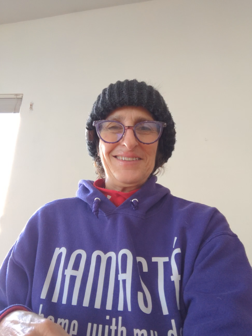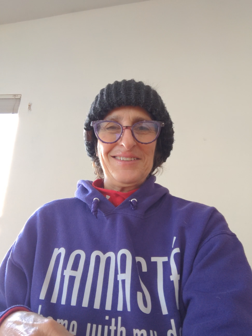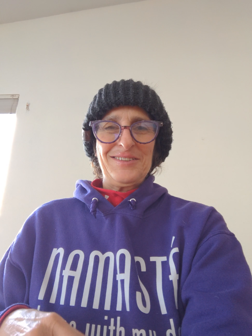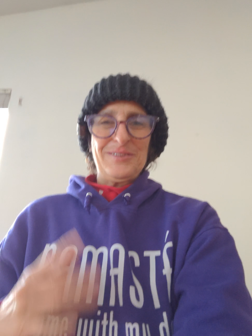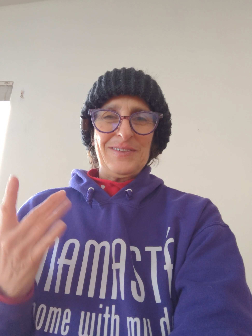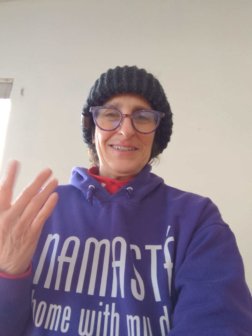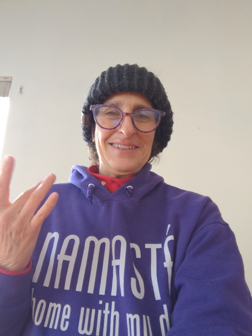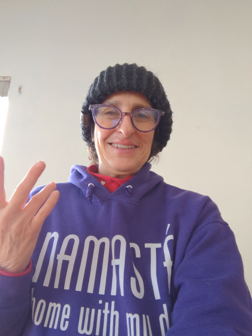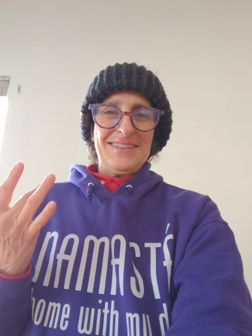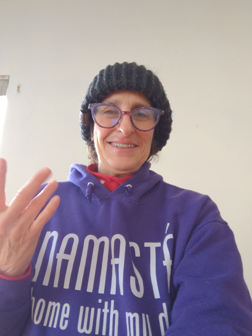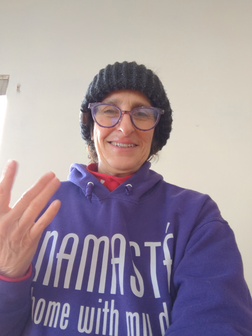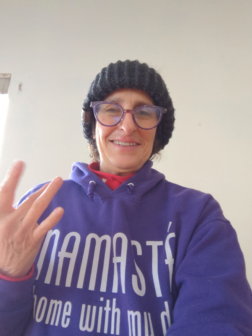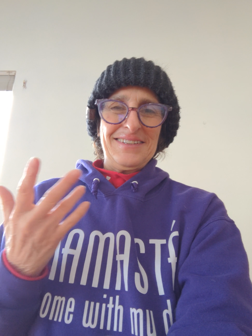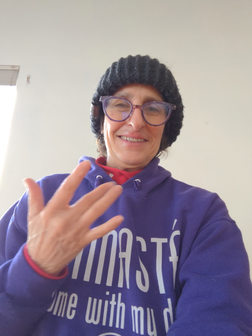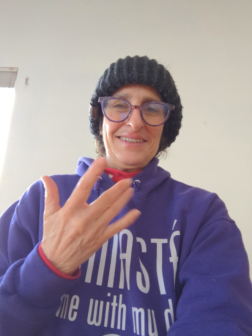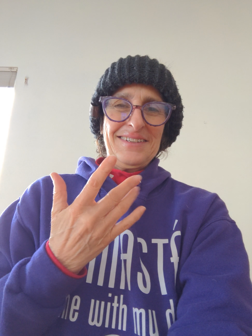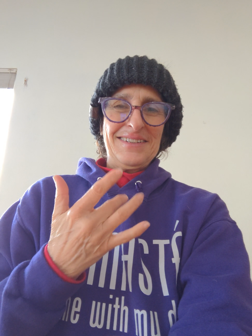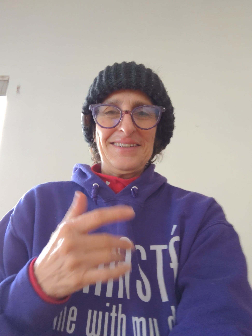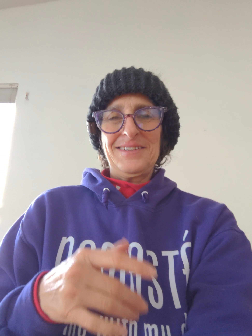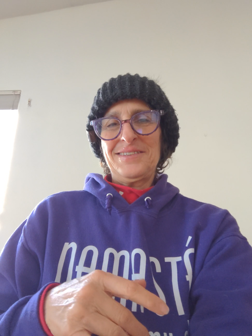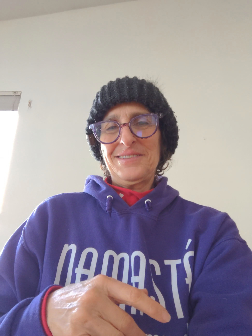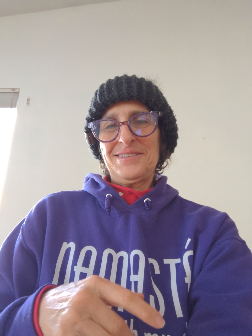wait